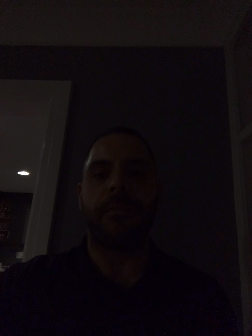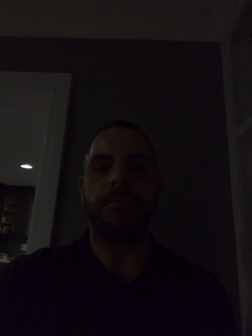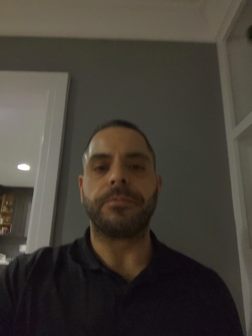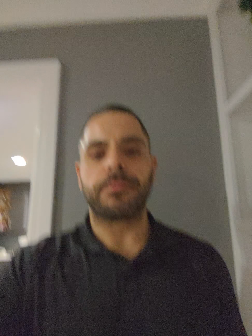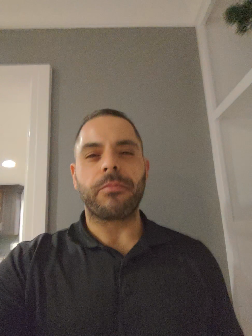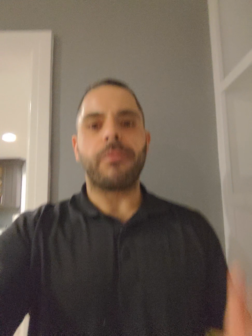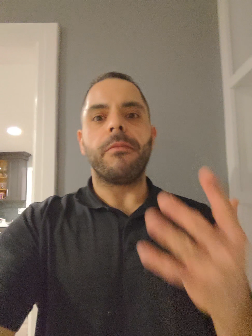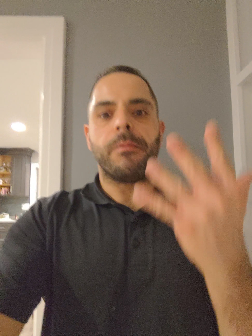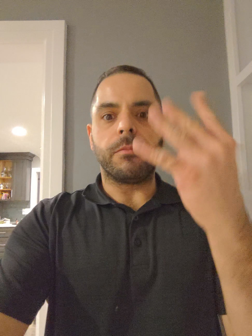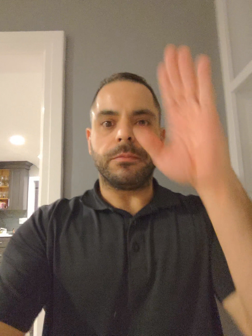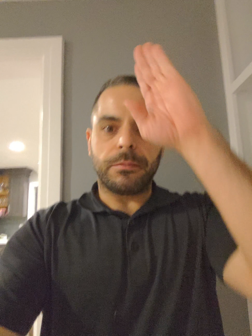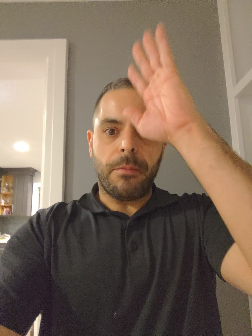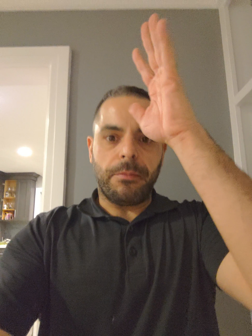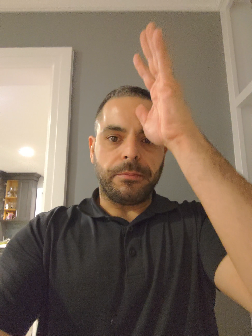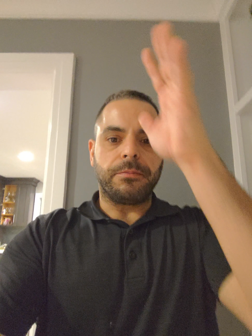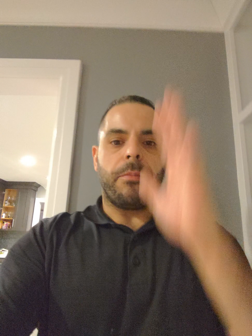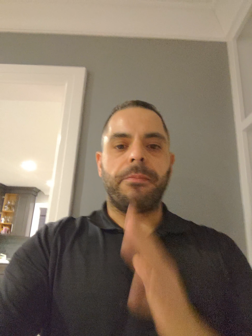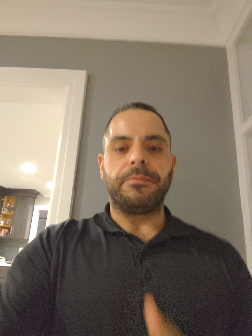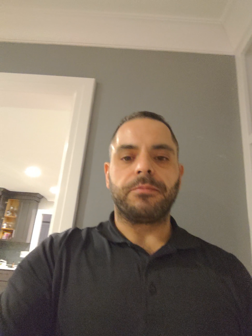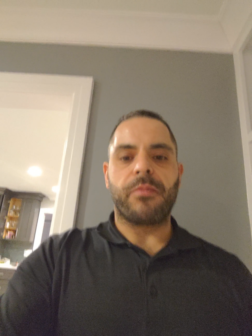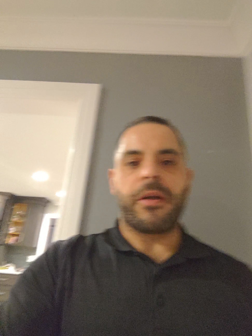fireman